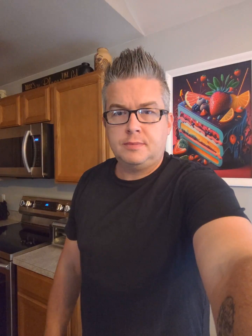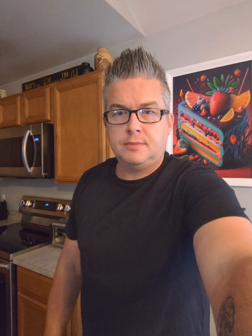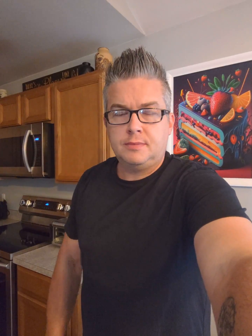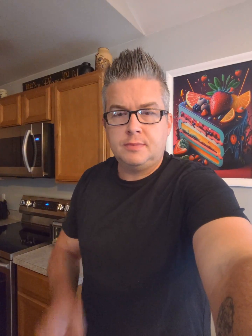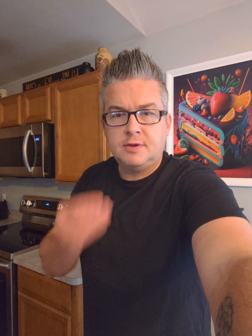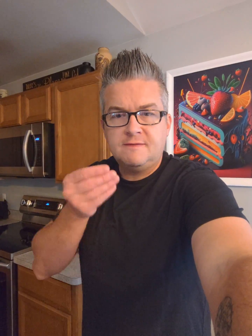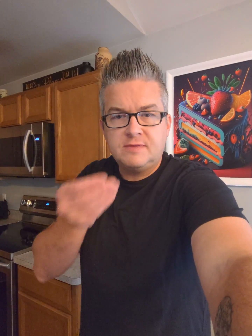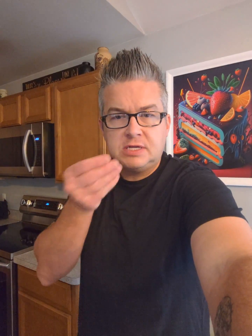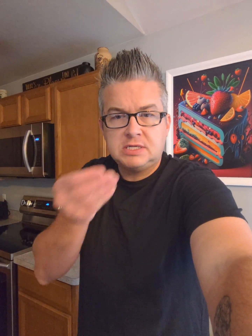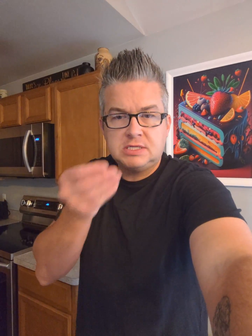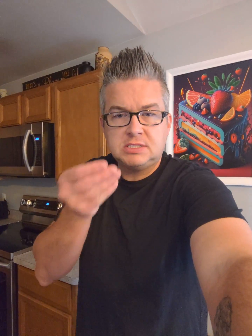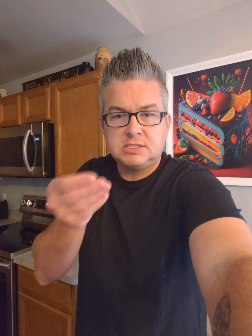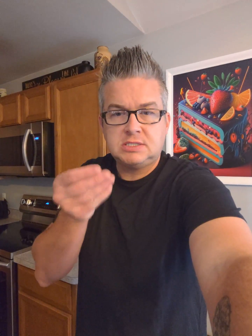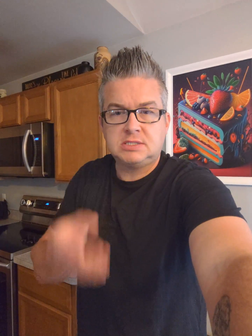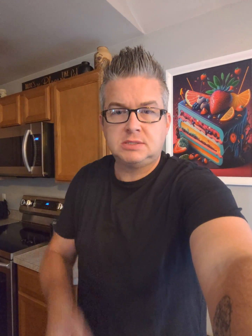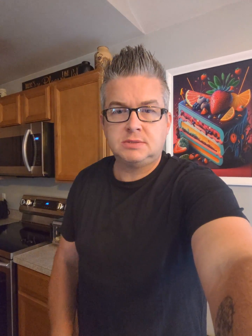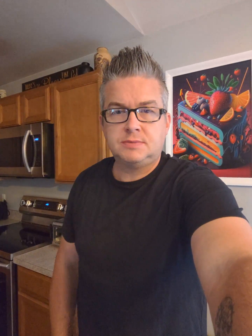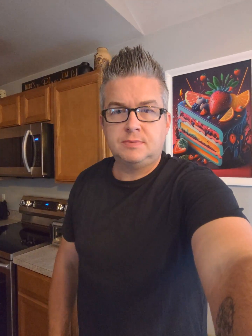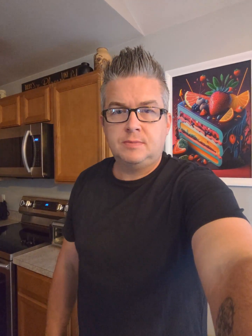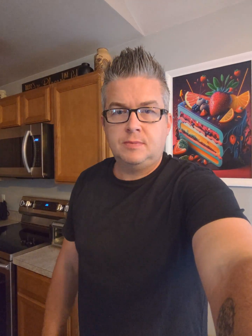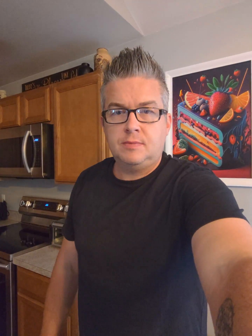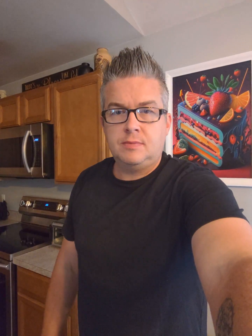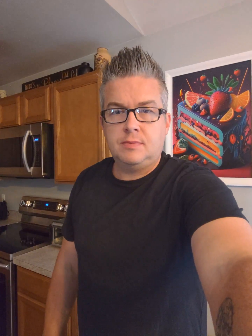feed